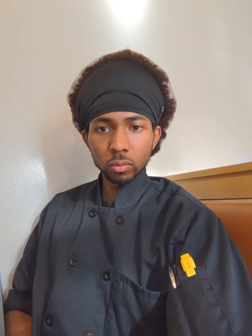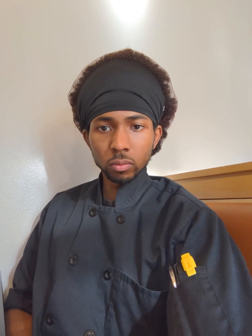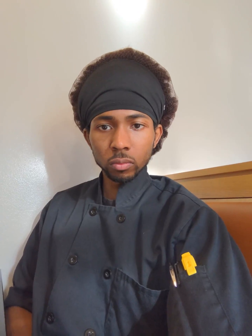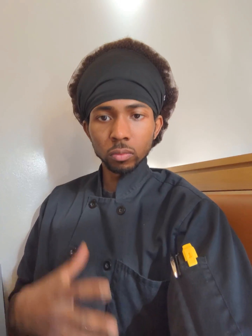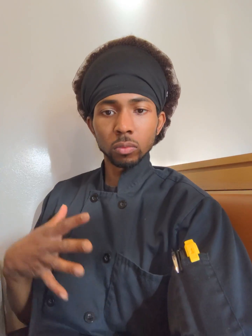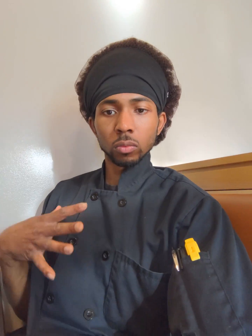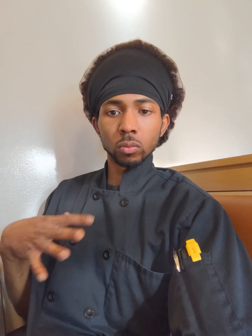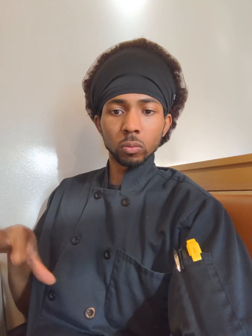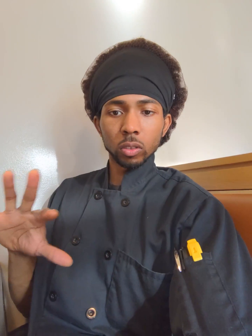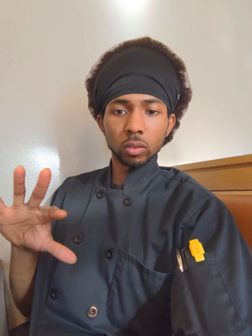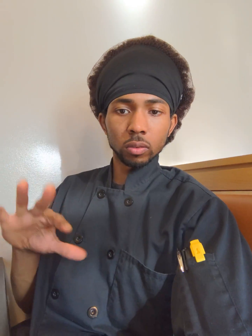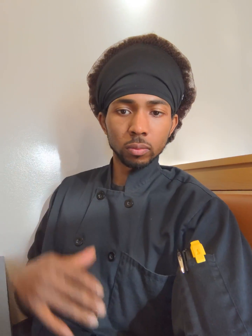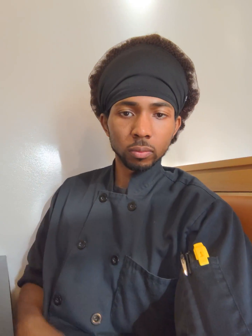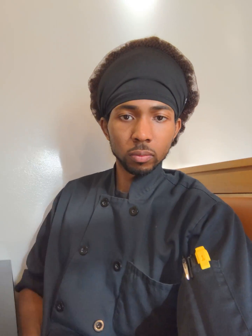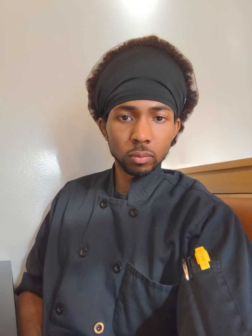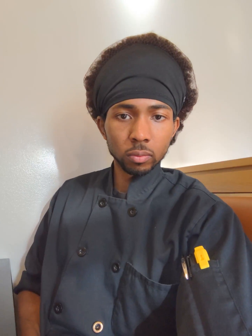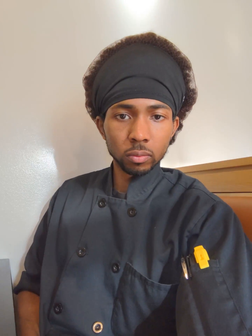dress